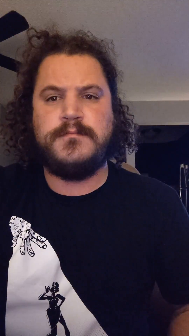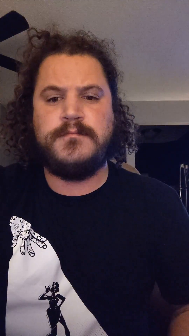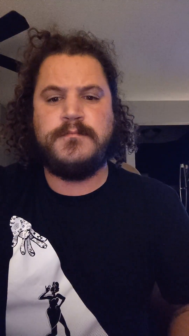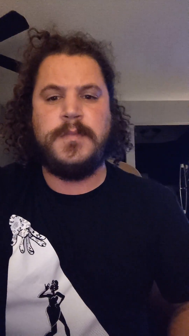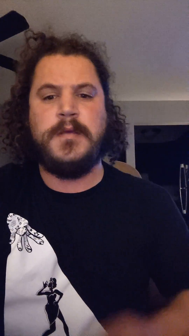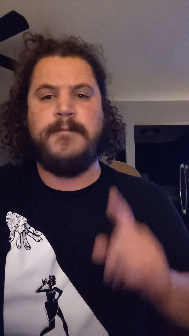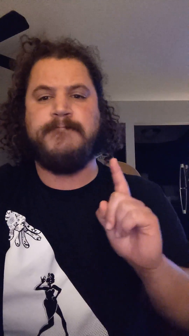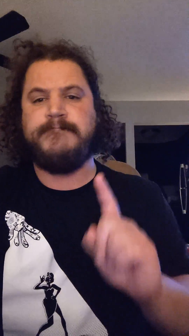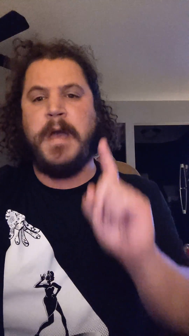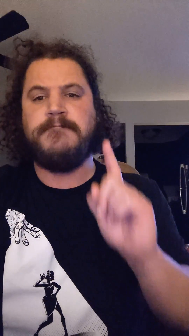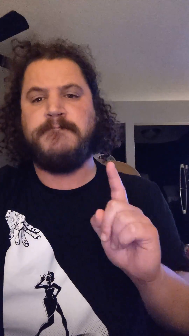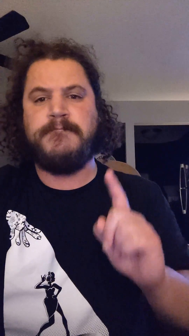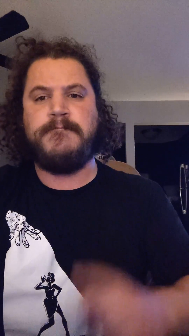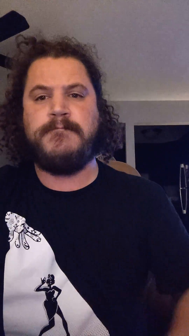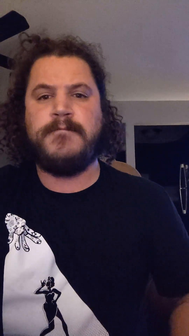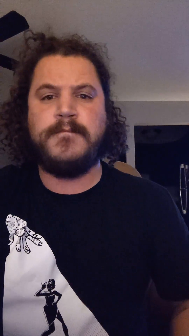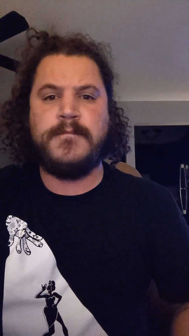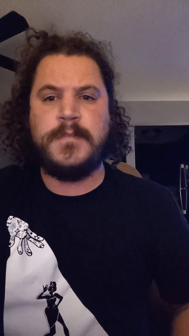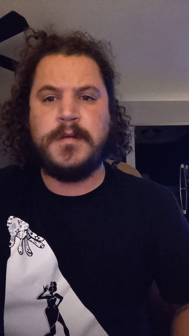bump